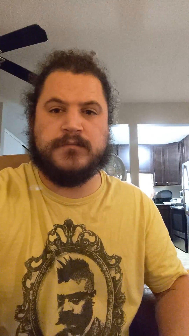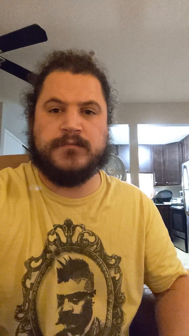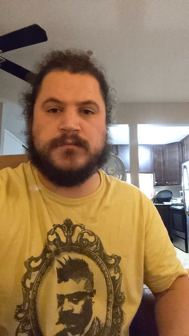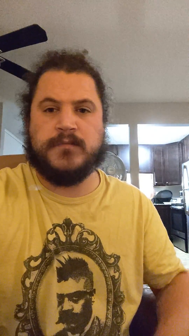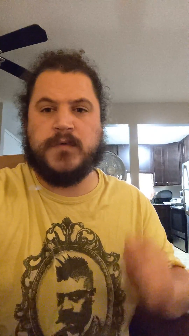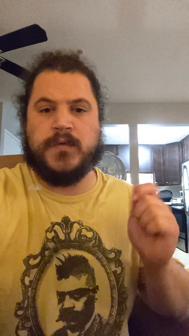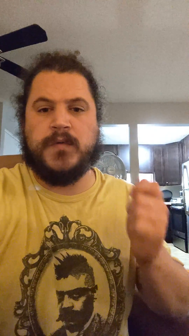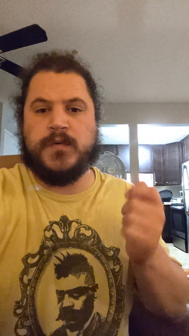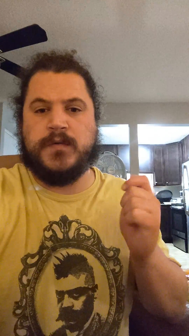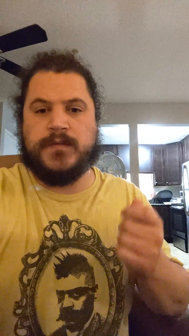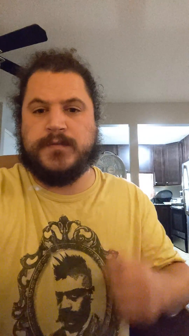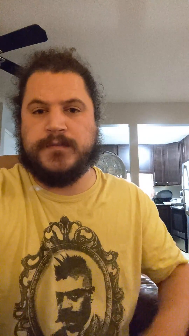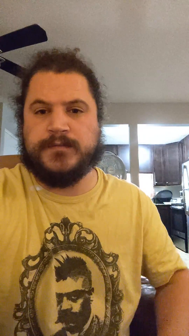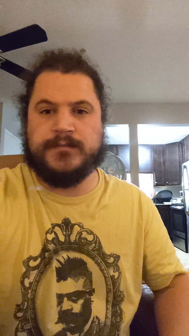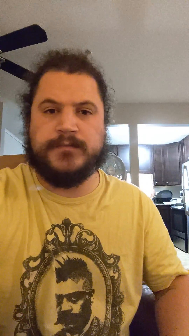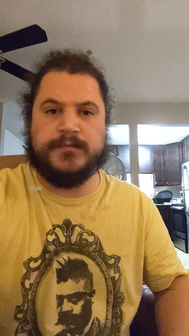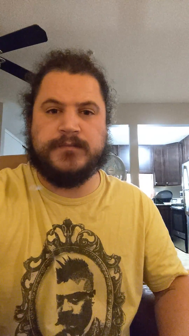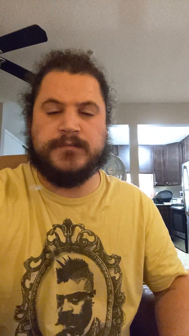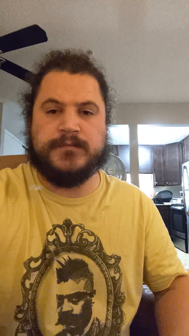cart